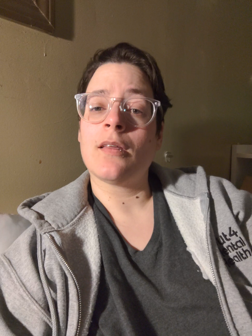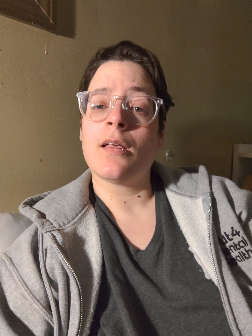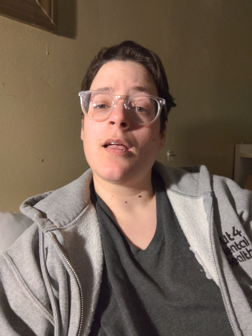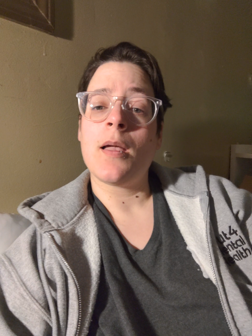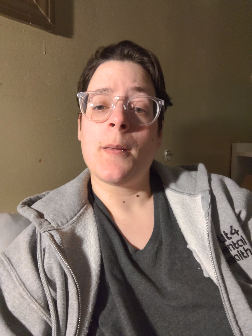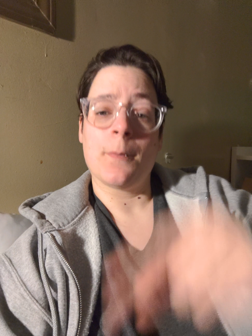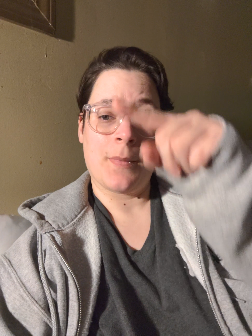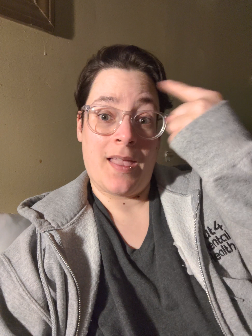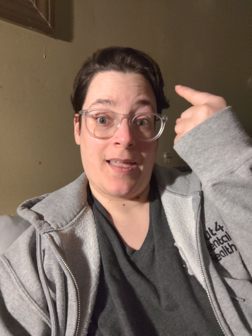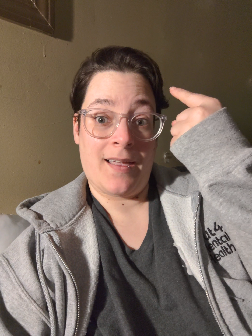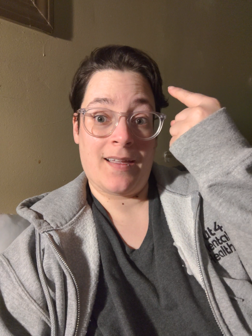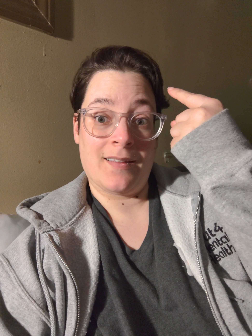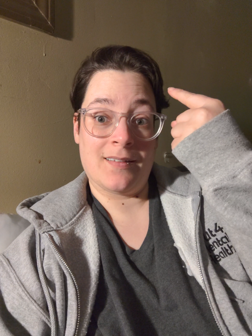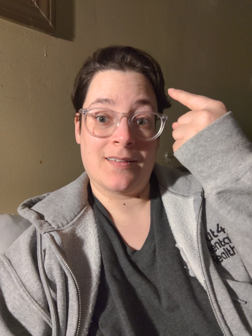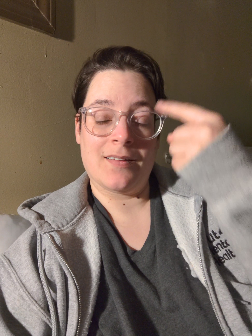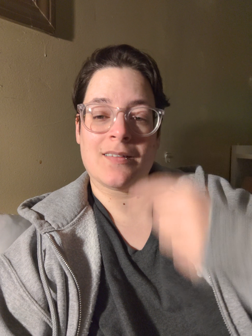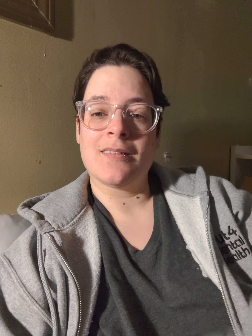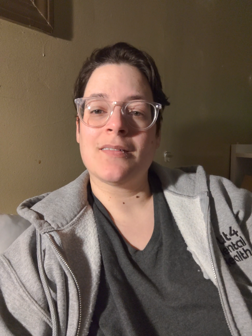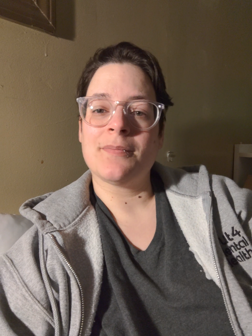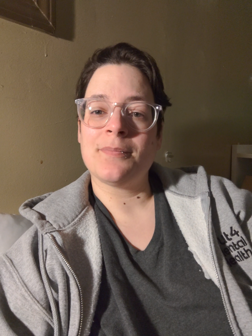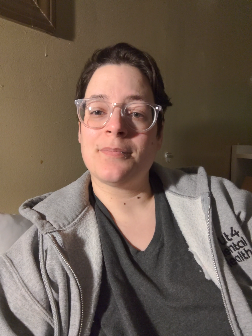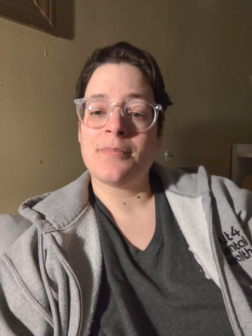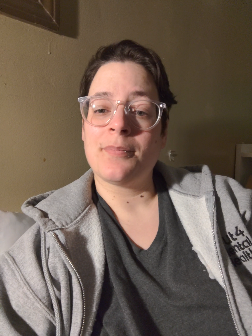black